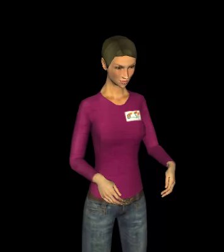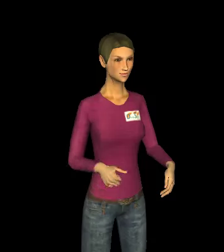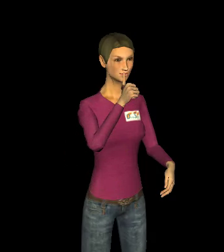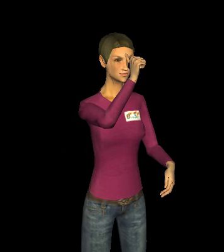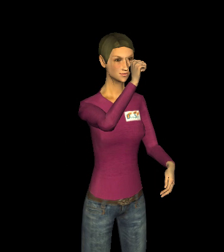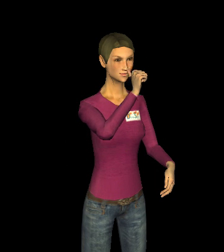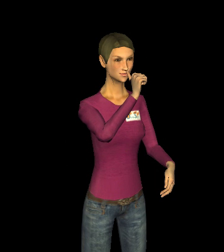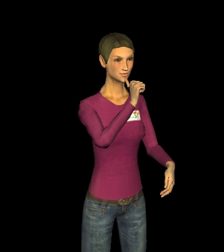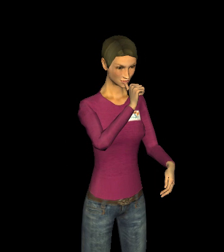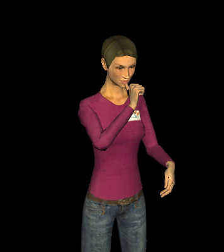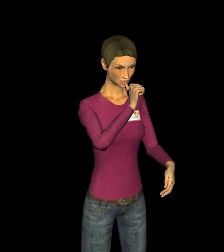متحف